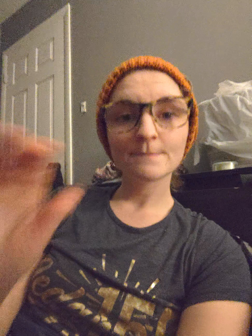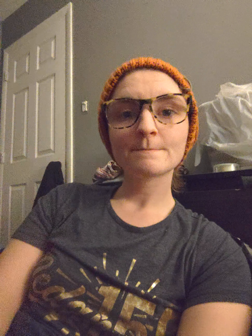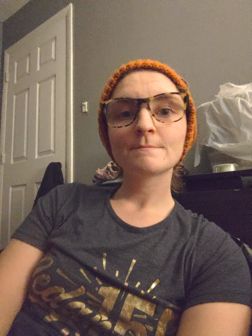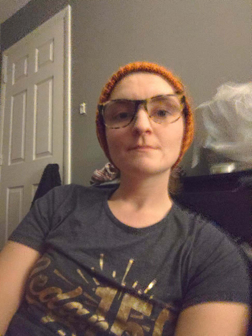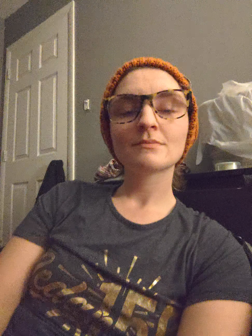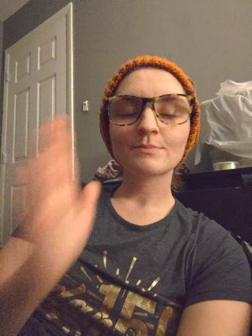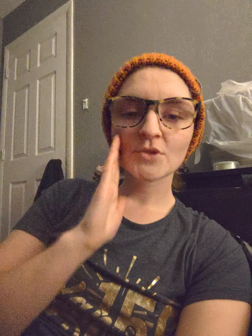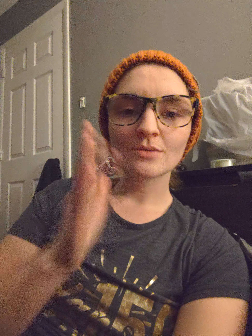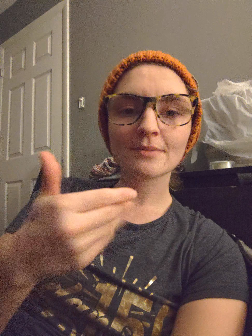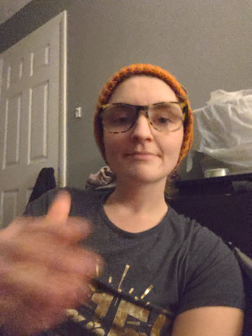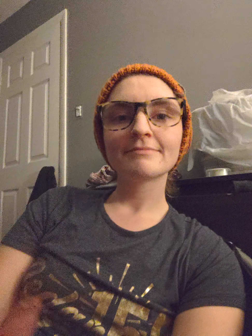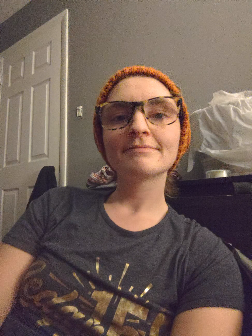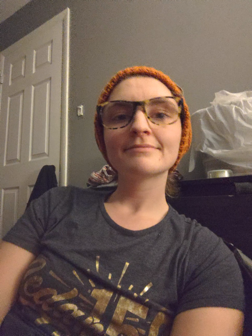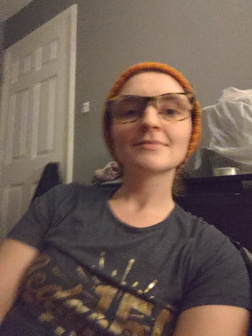bedroom